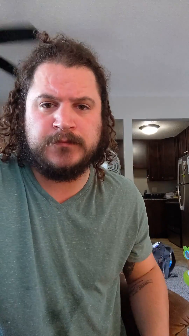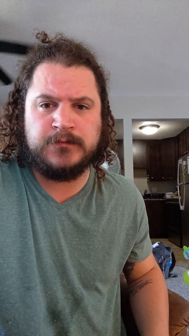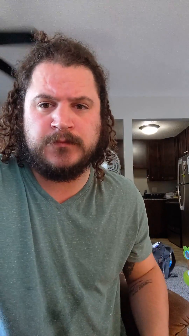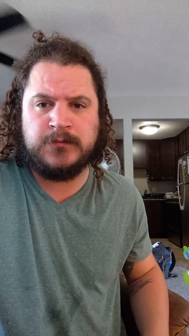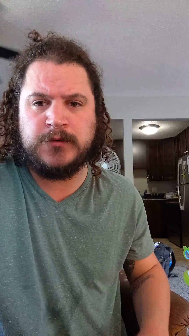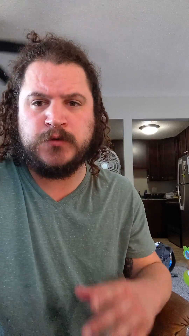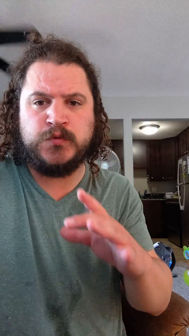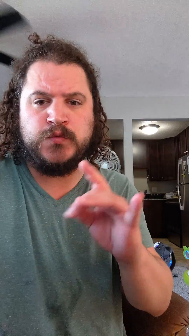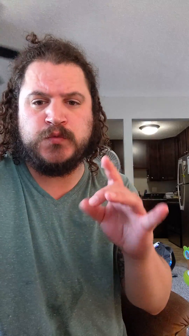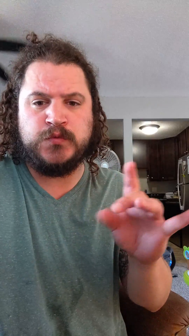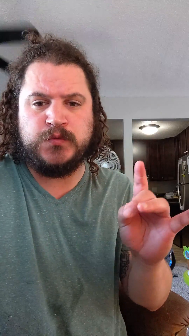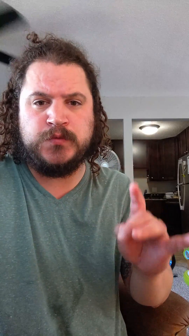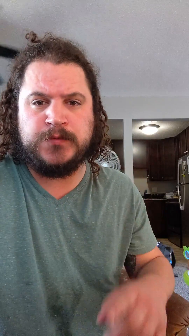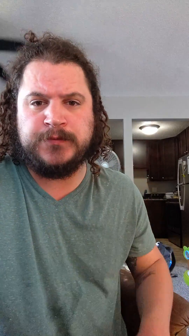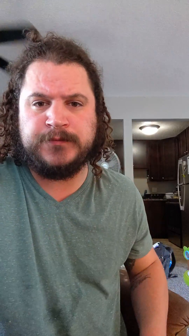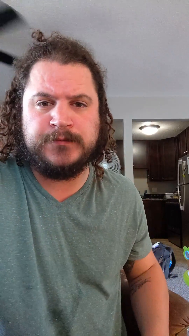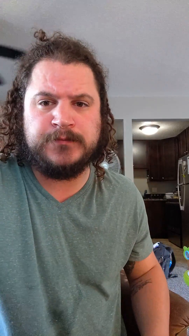choose